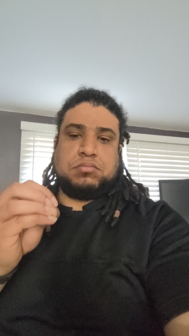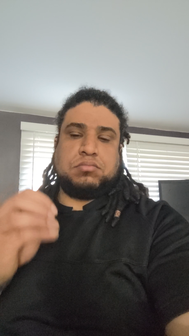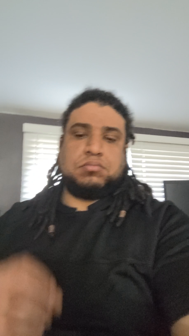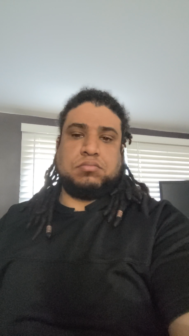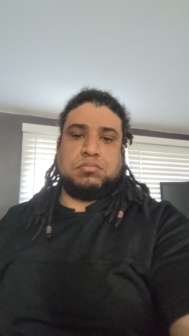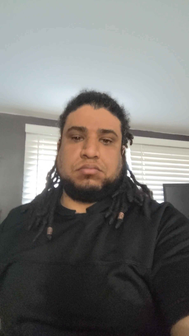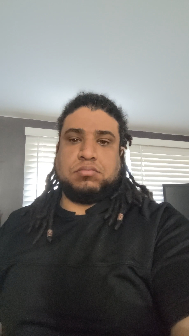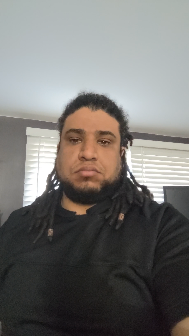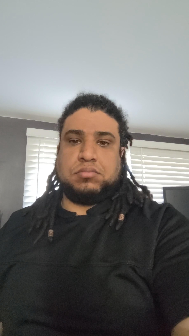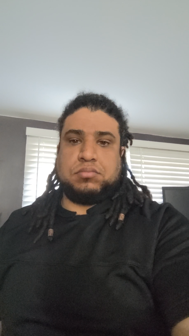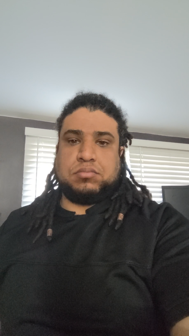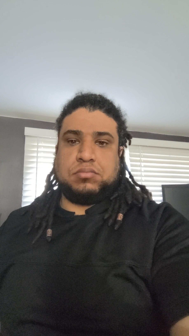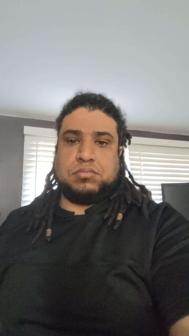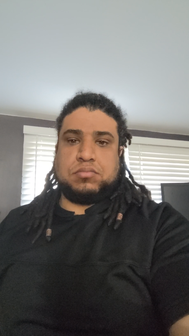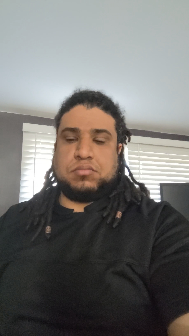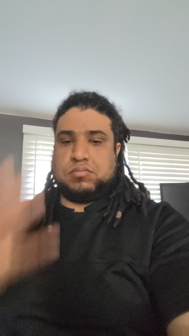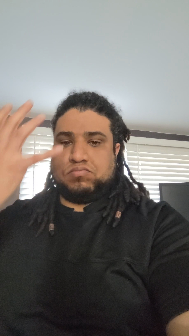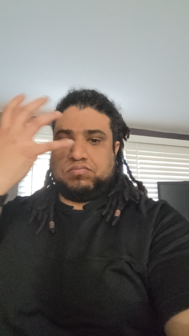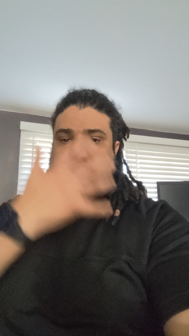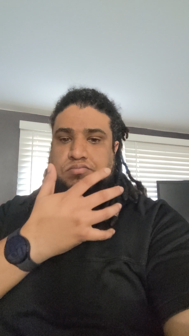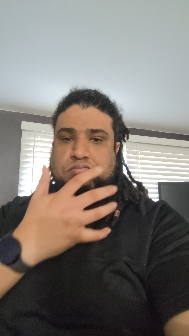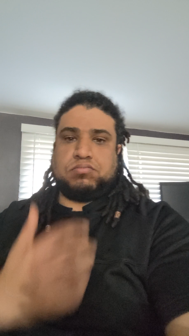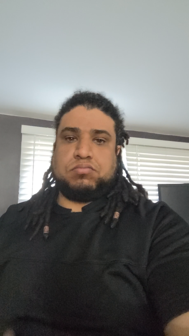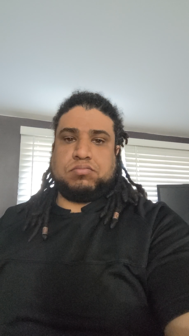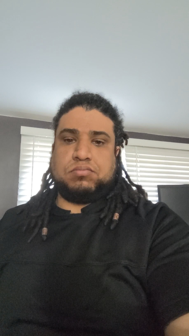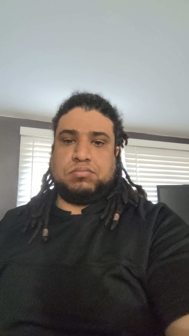dark